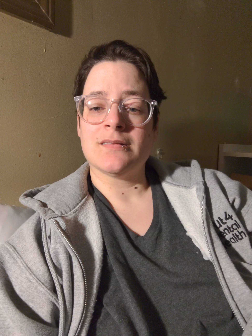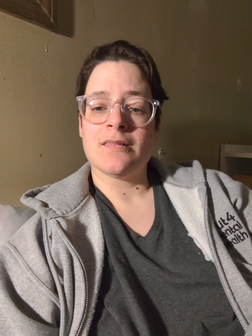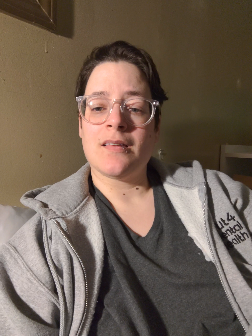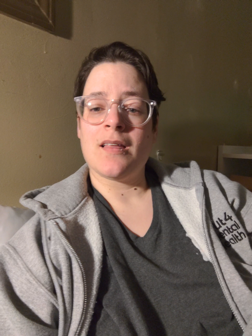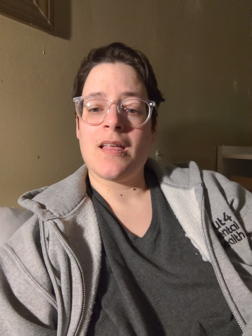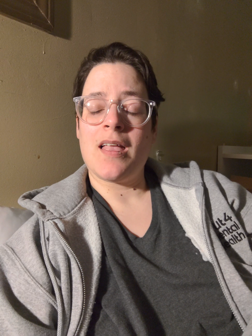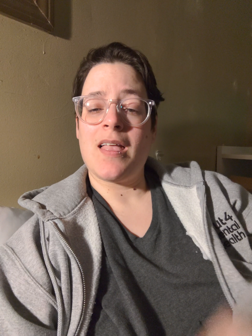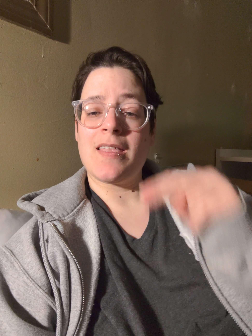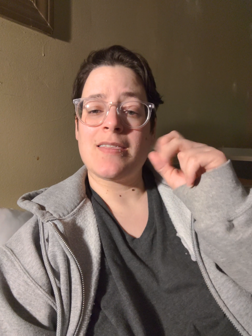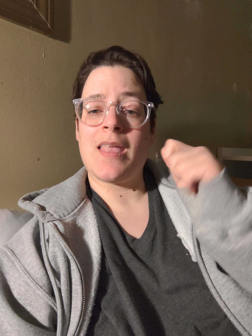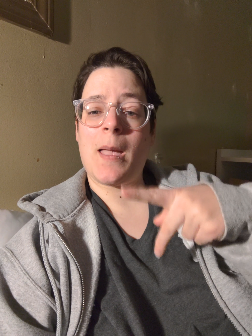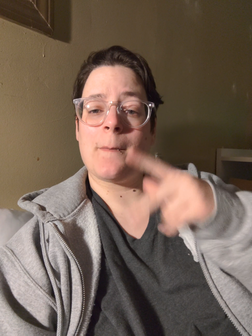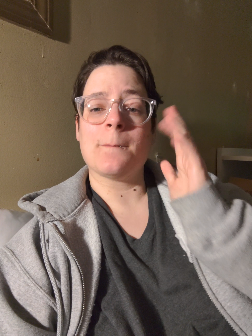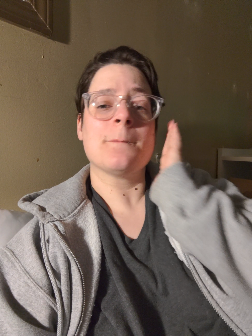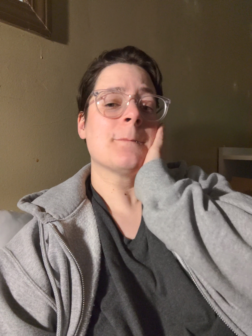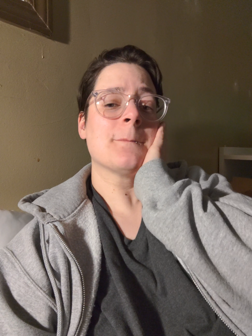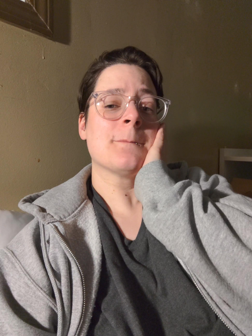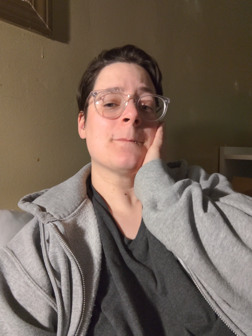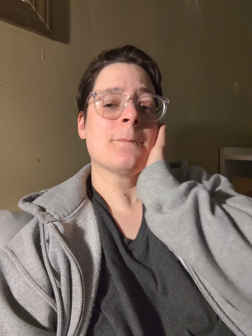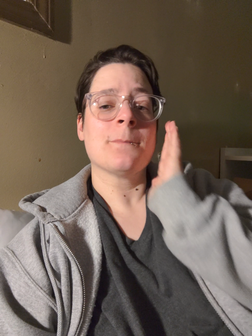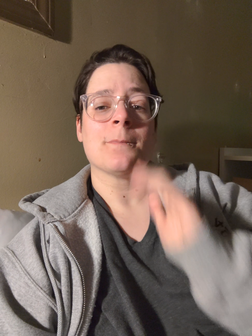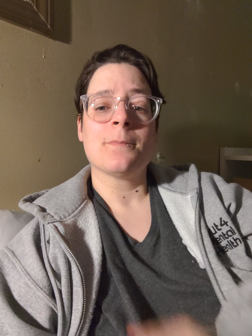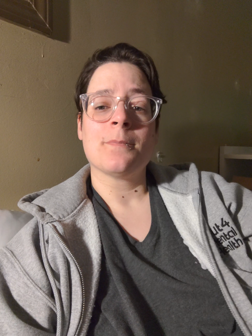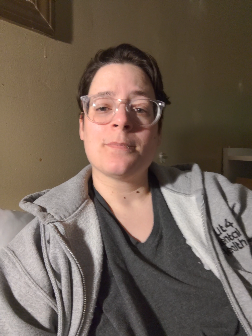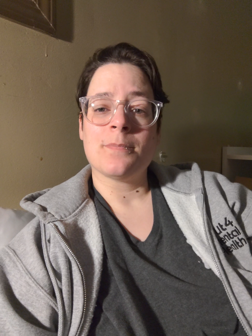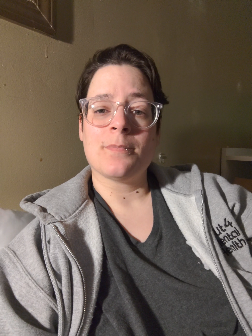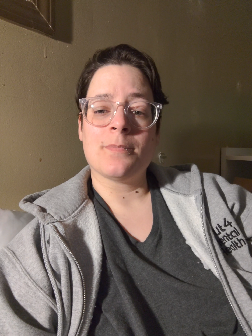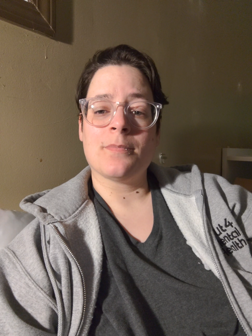nap